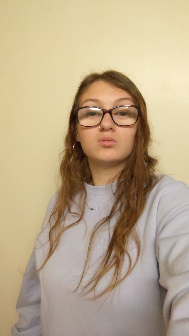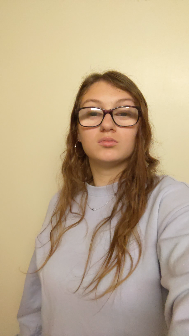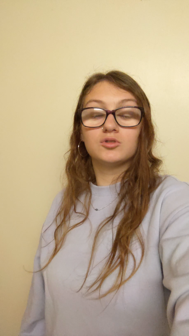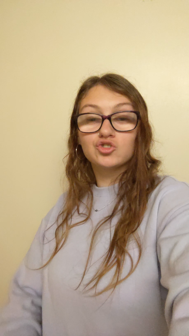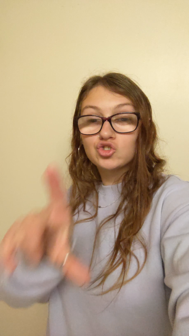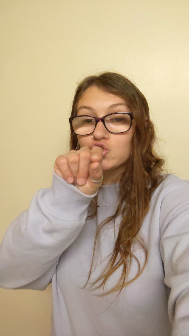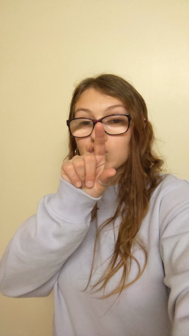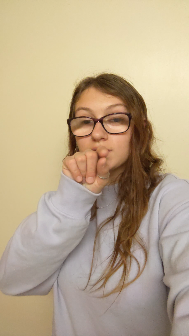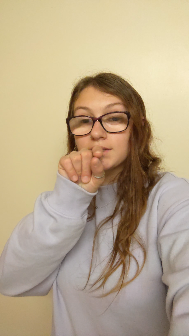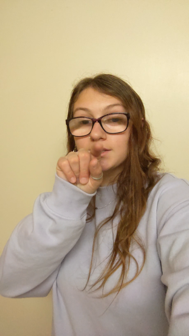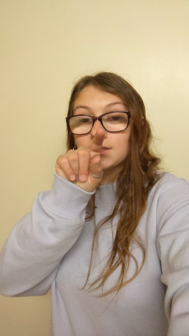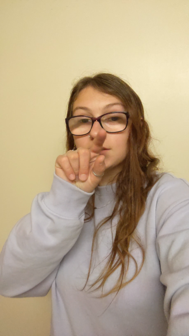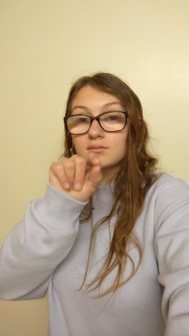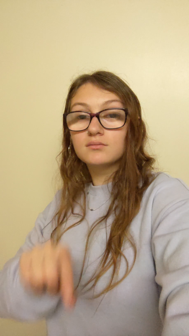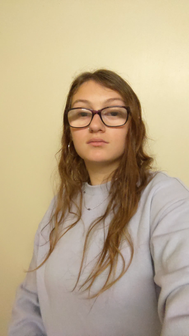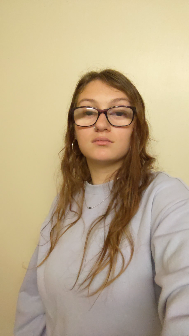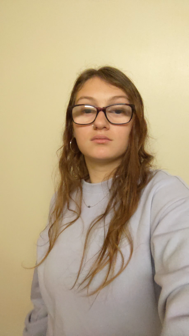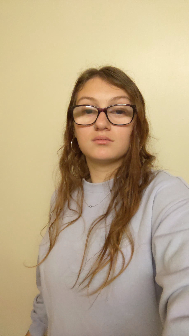chicken